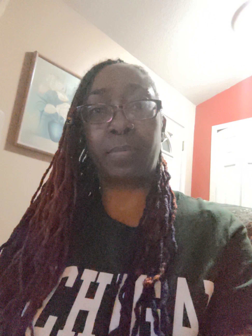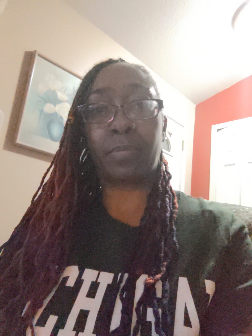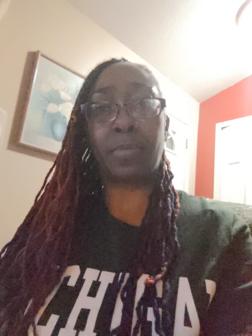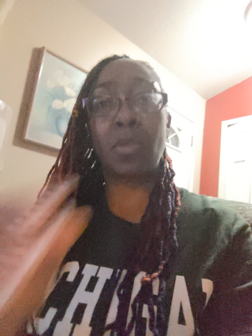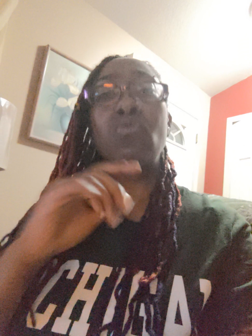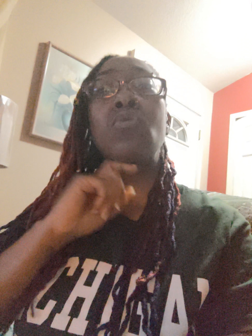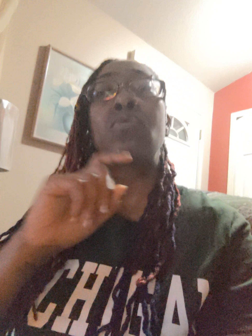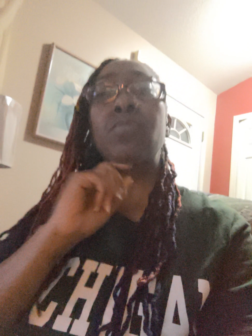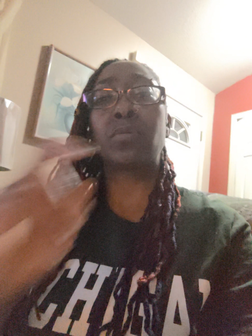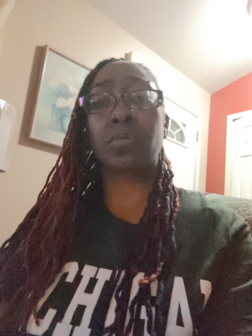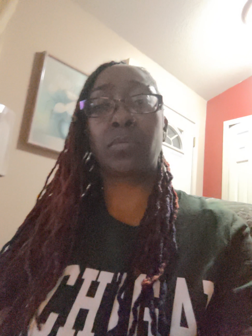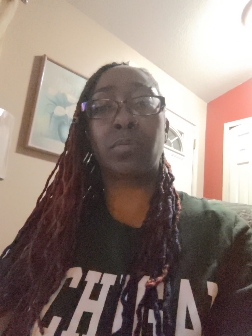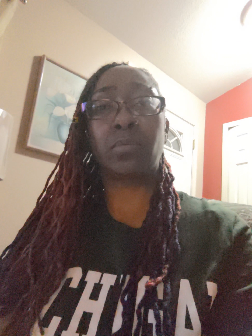garbage